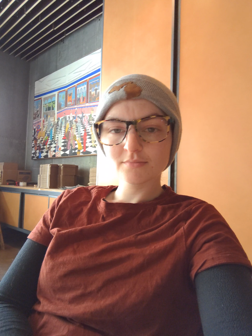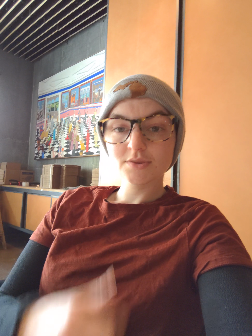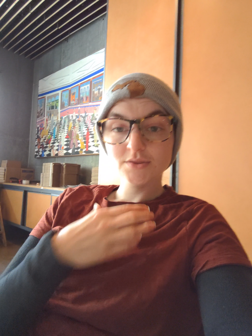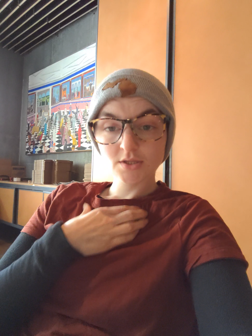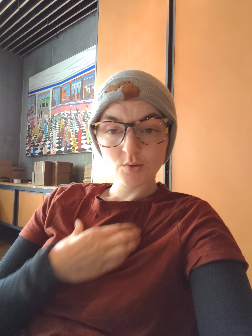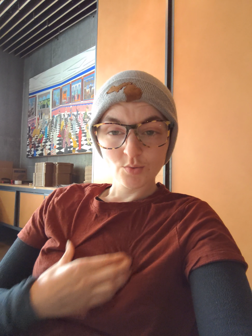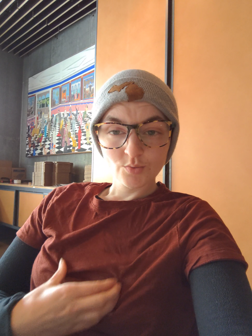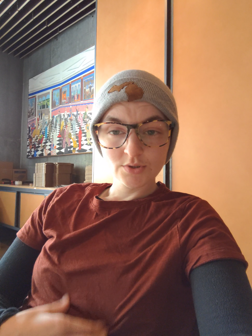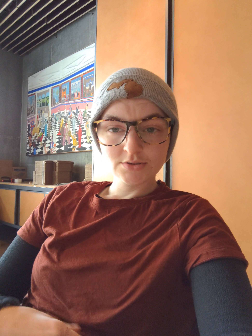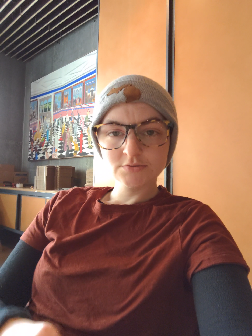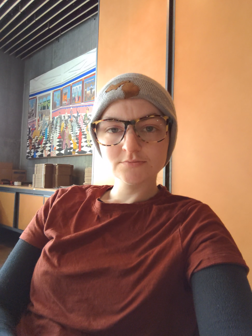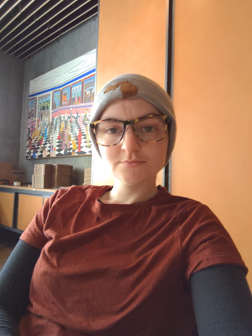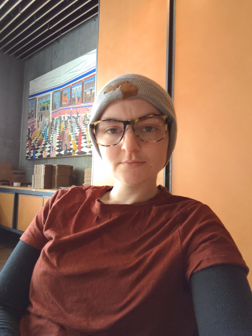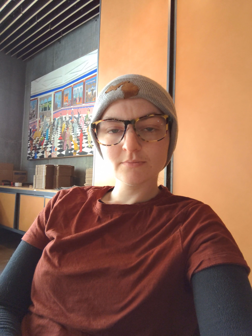hungry